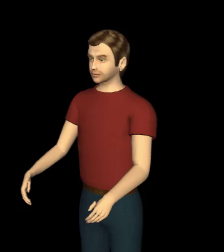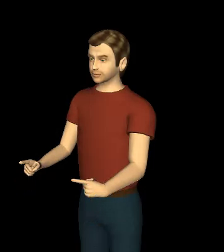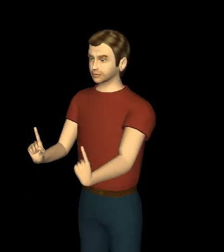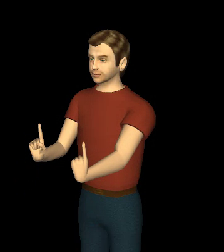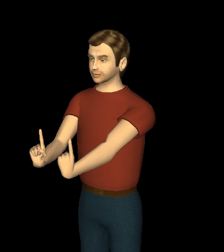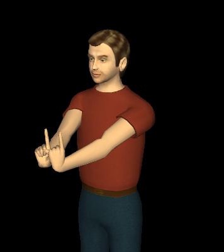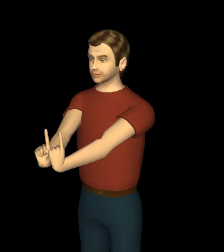يقابل